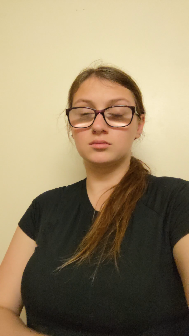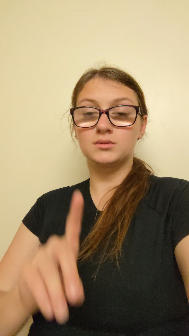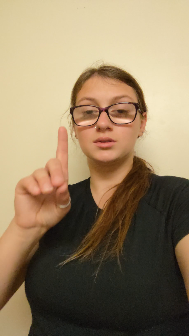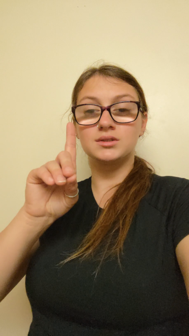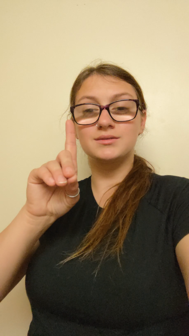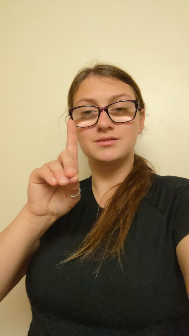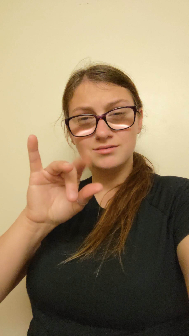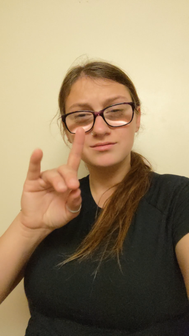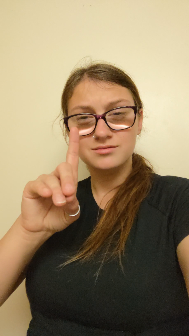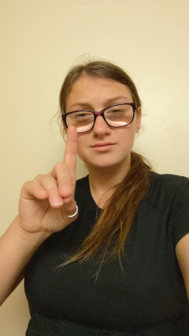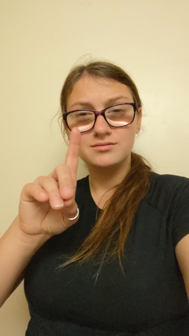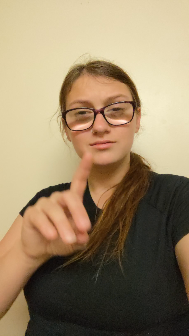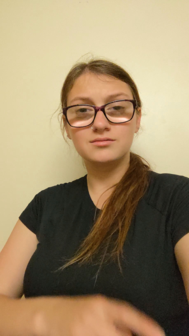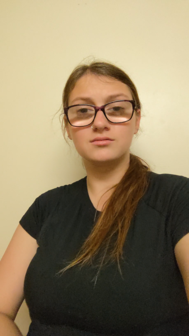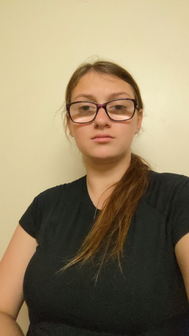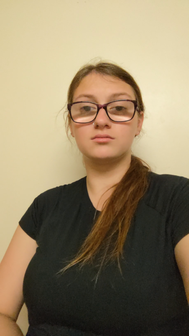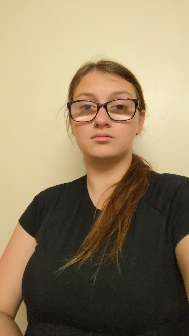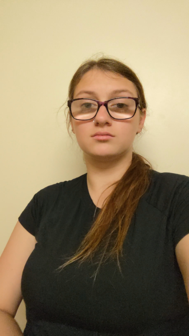did